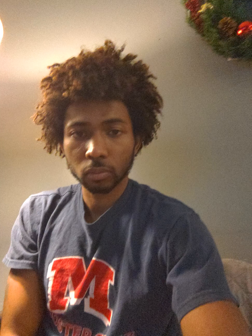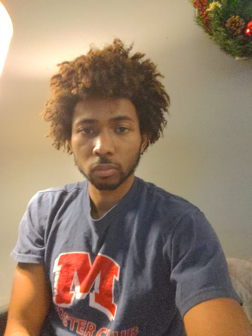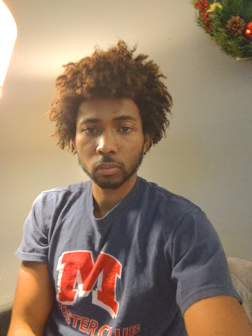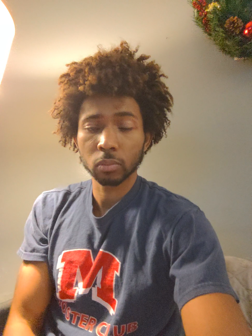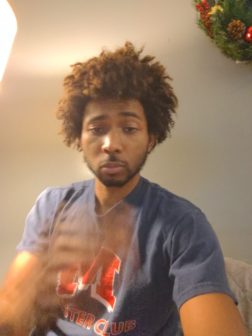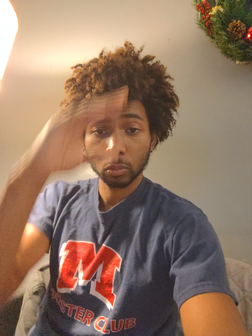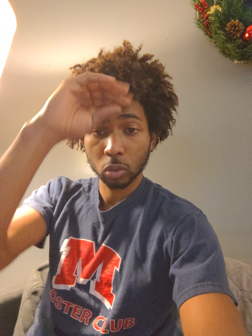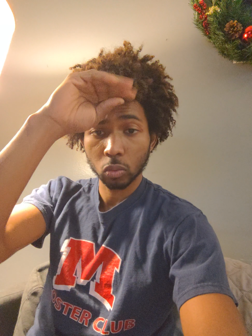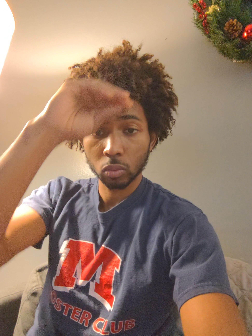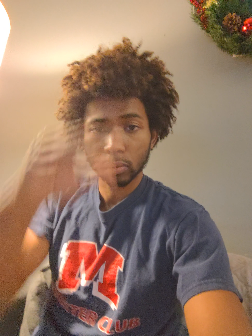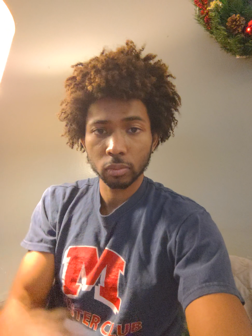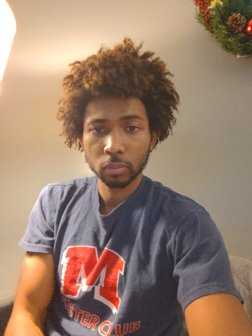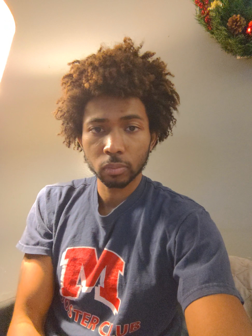boy